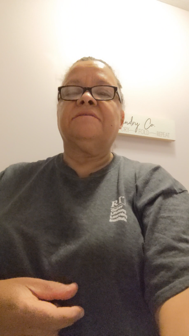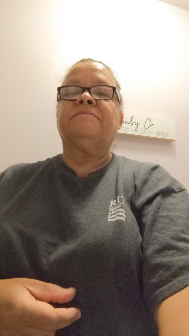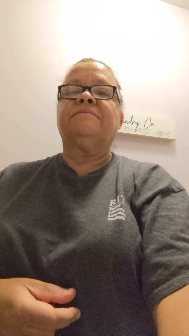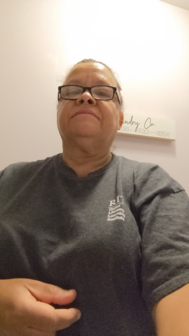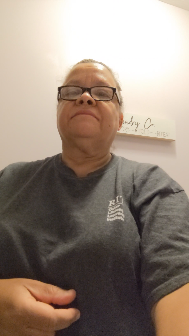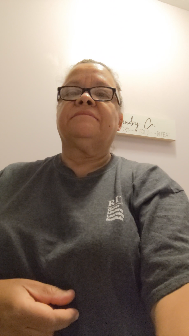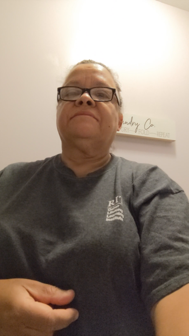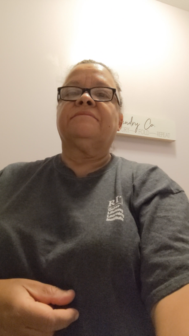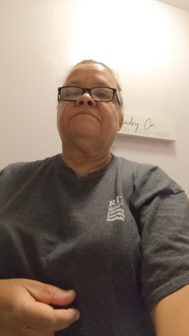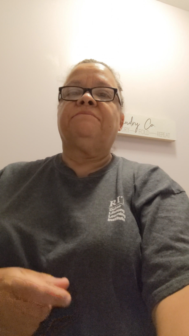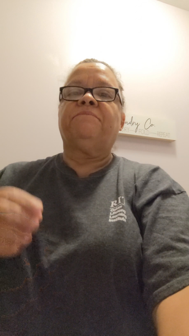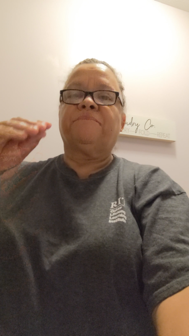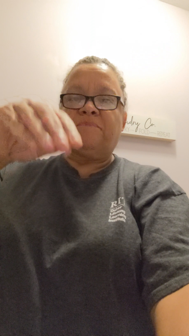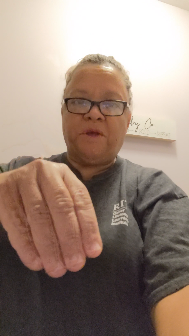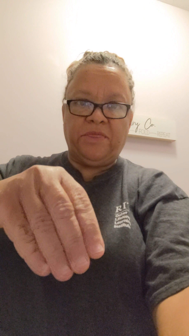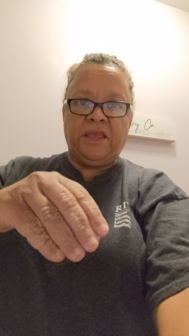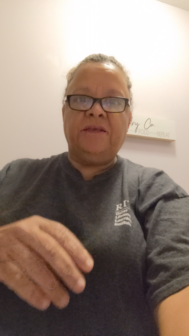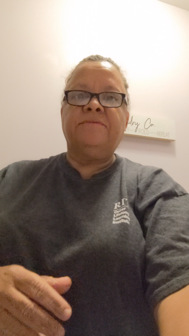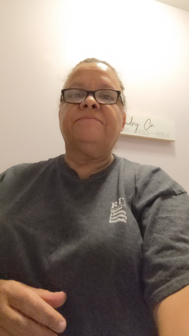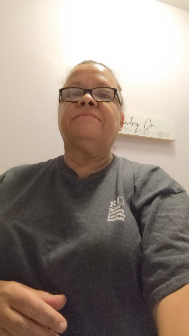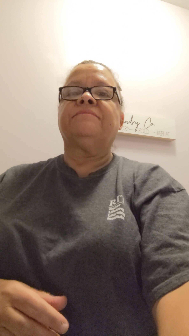put